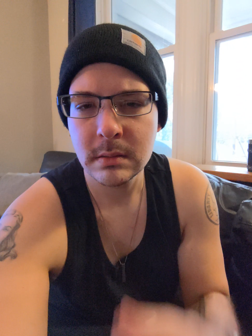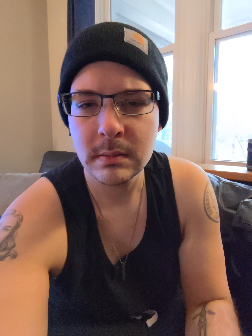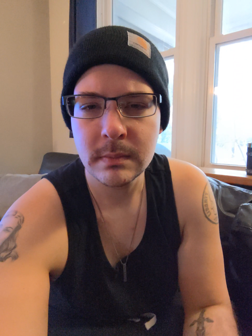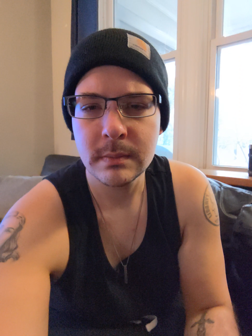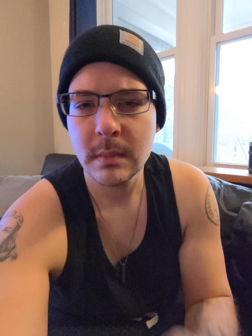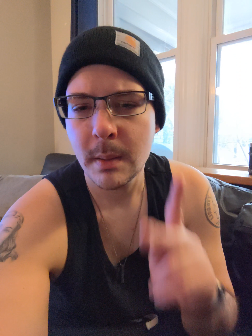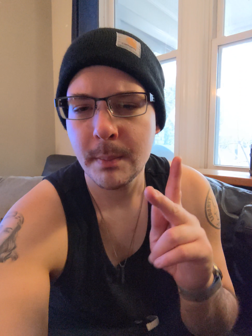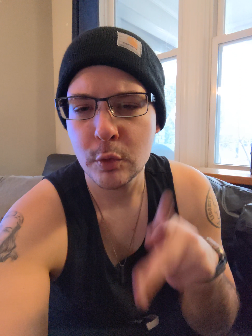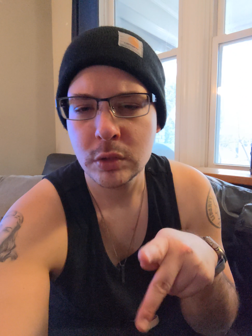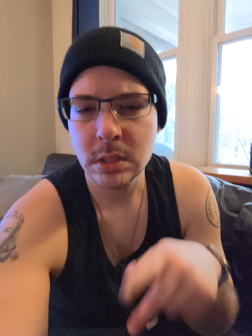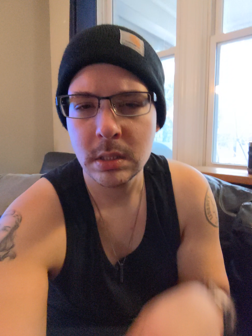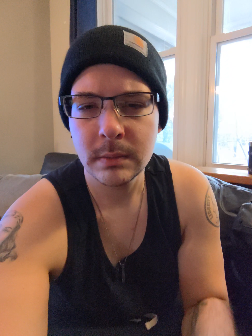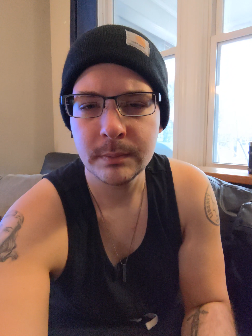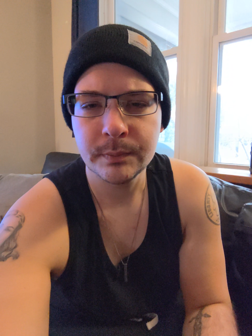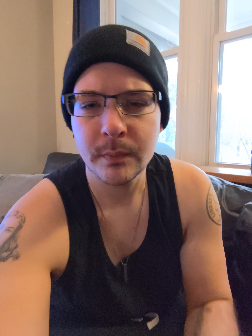person